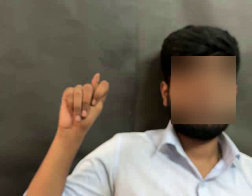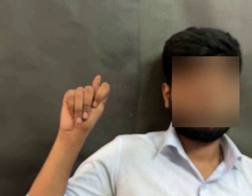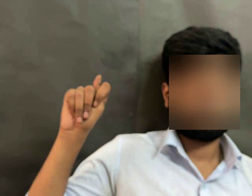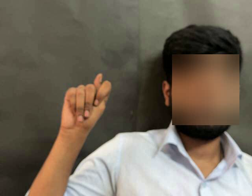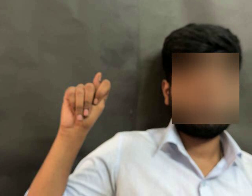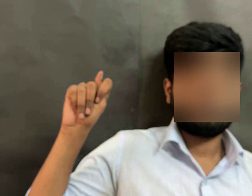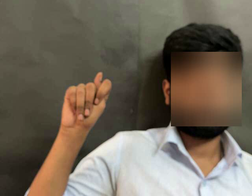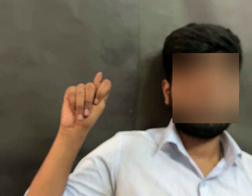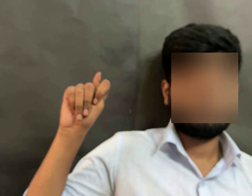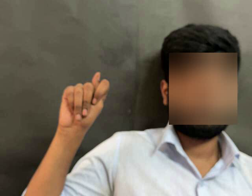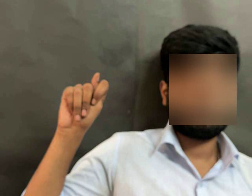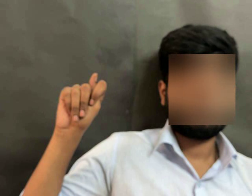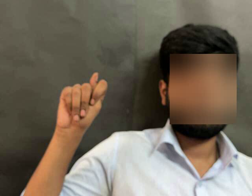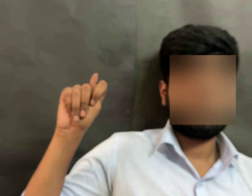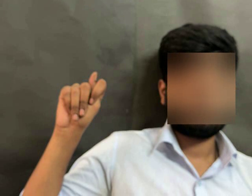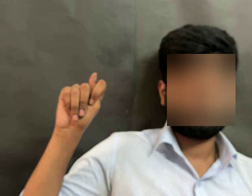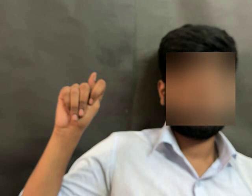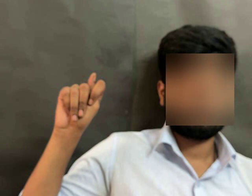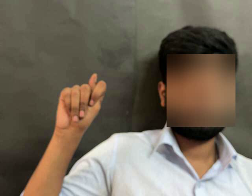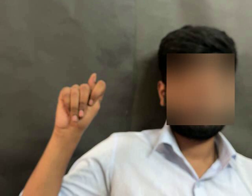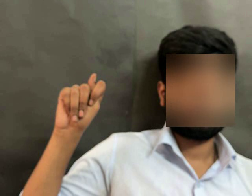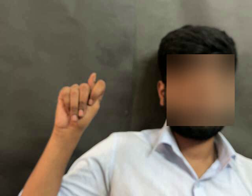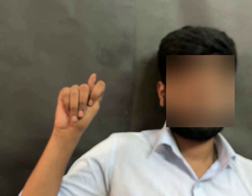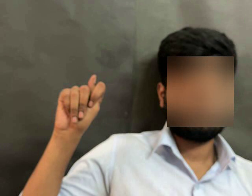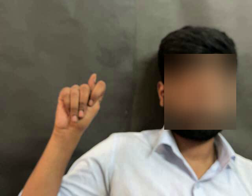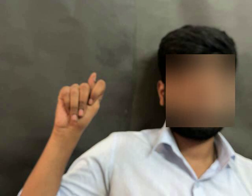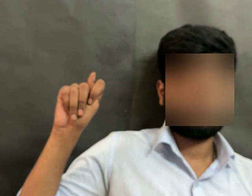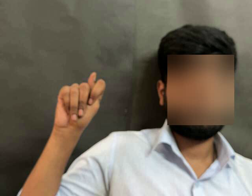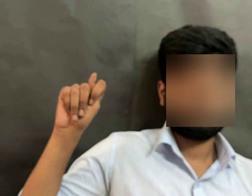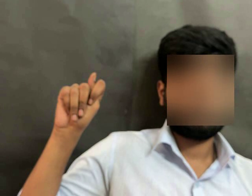T